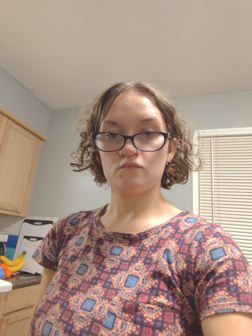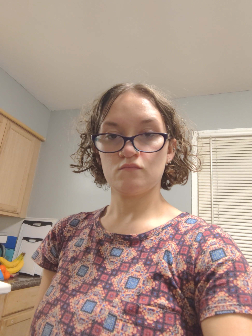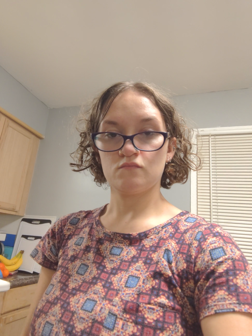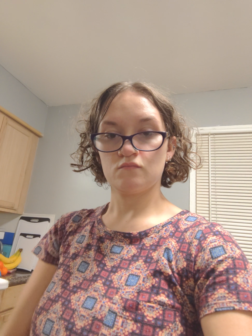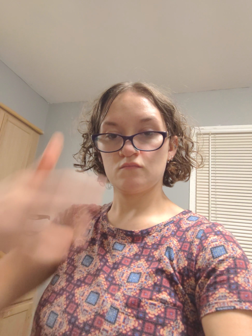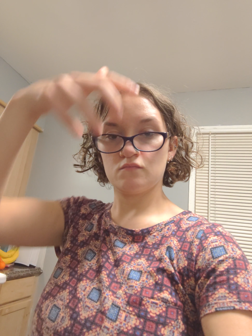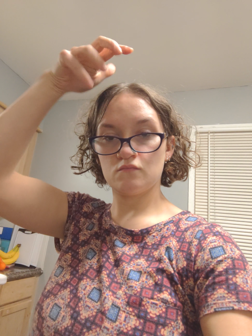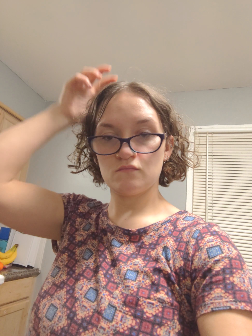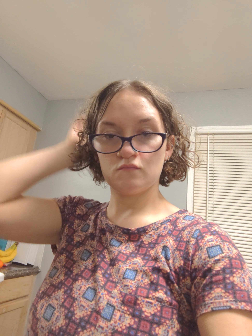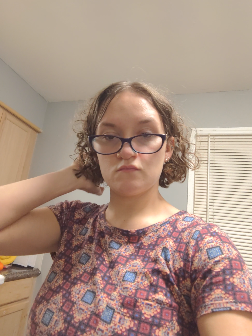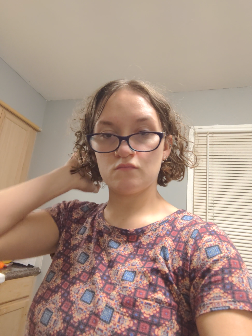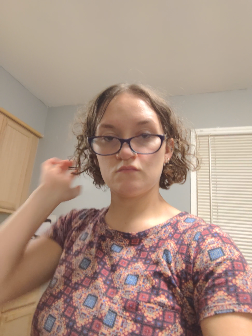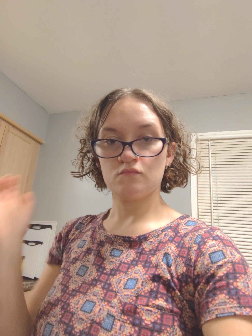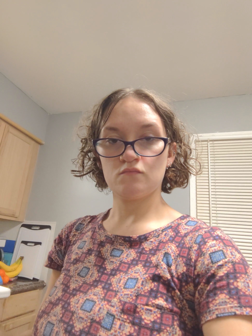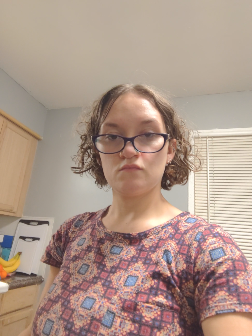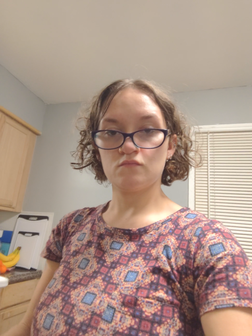lion